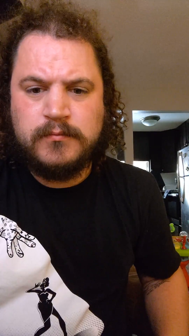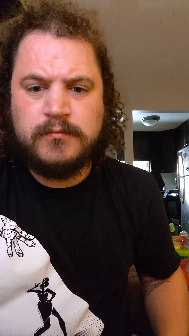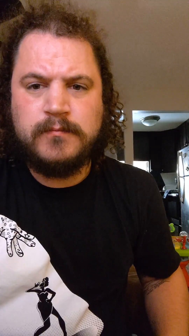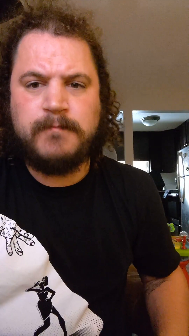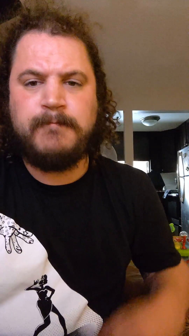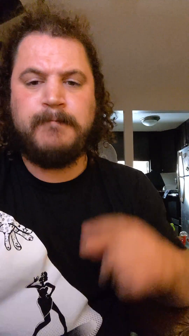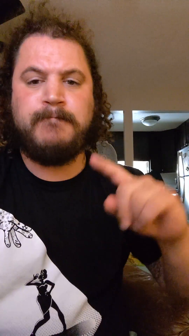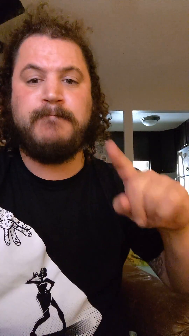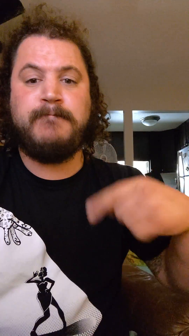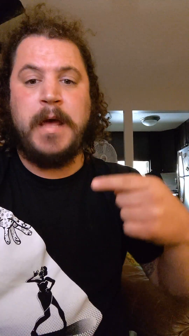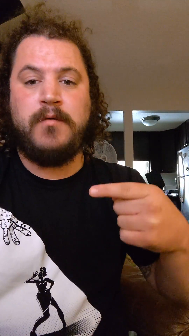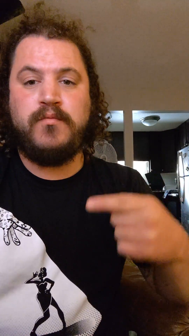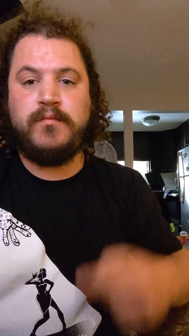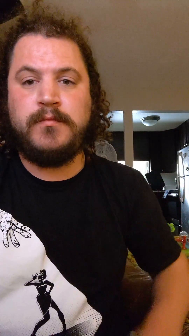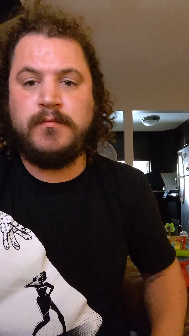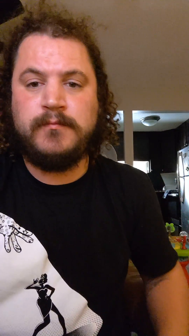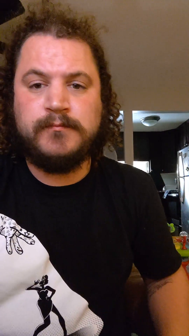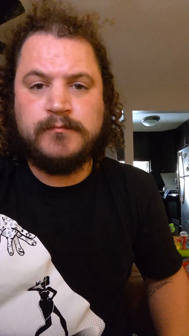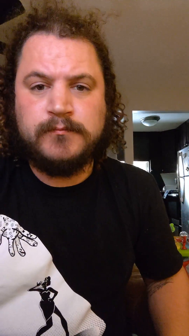about